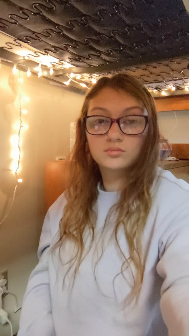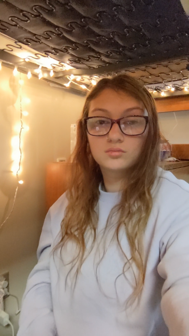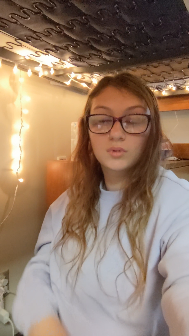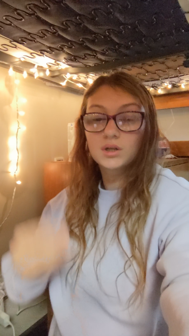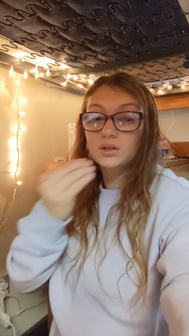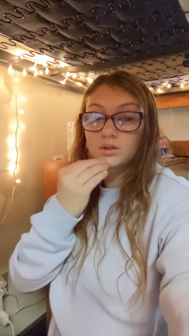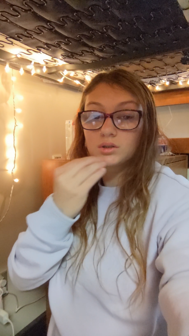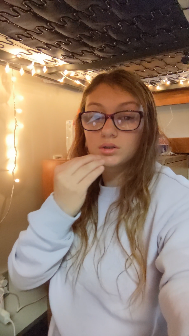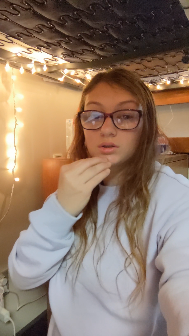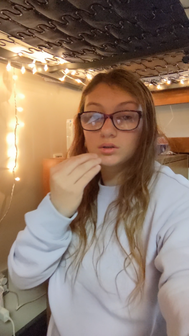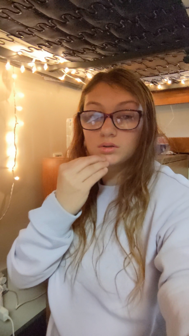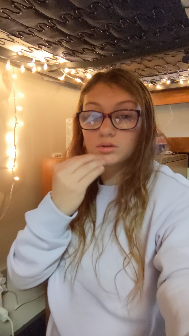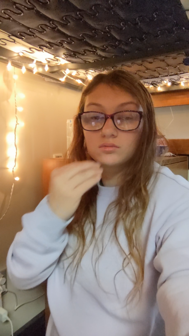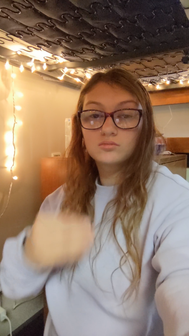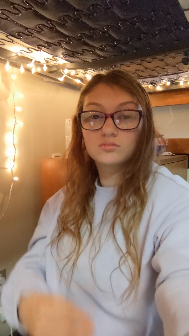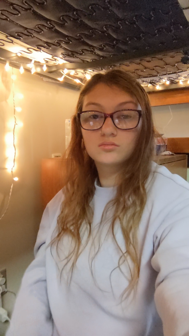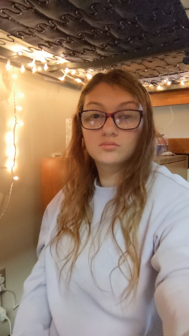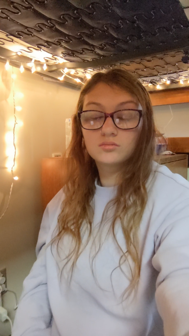eat